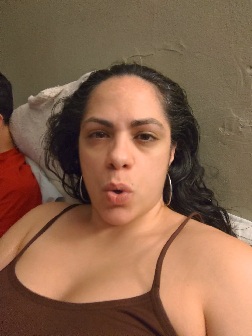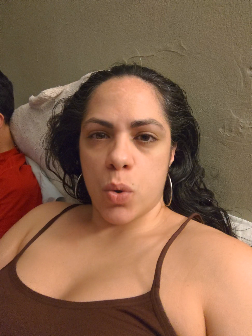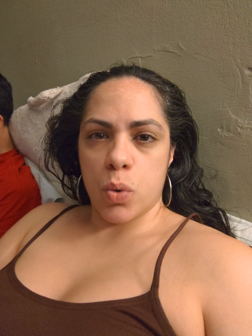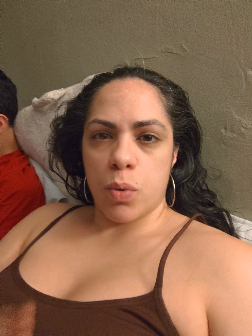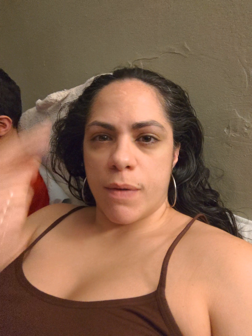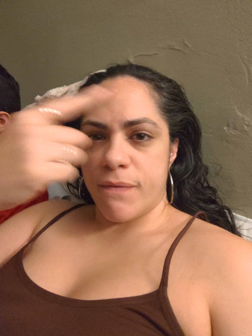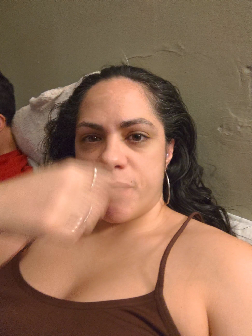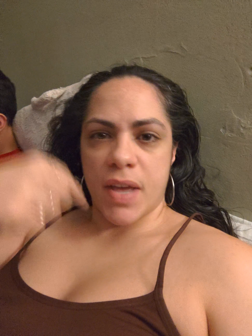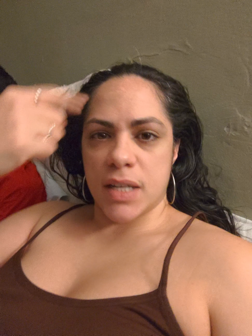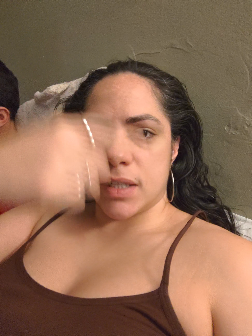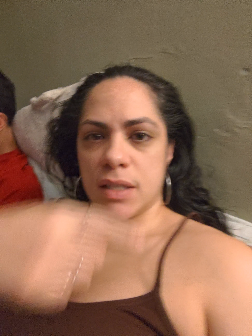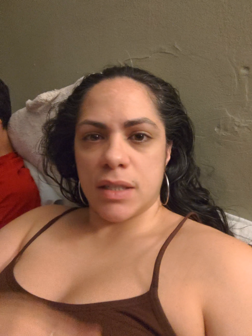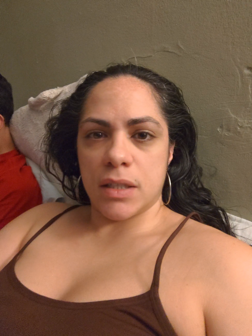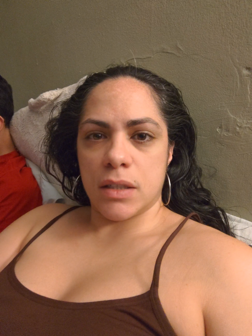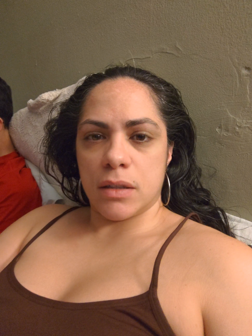face